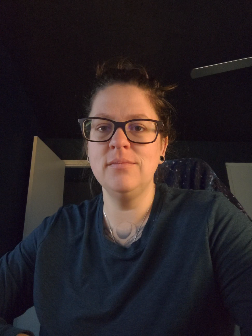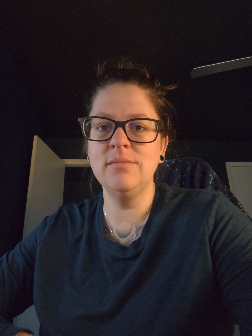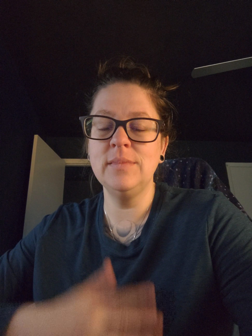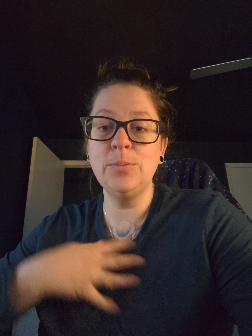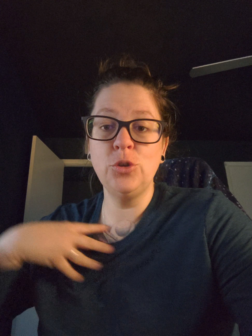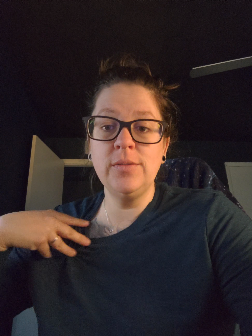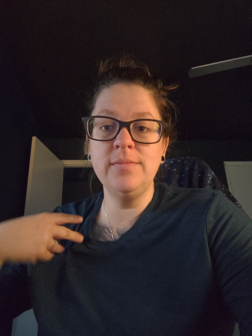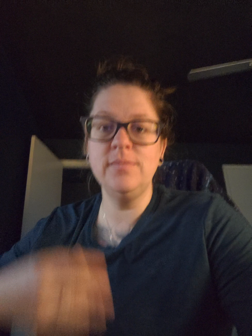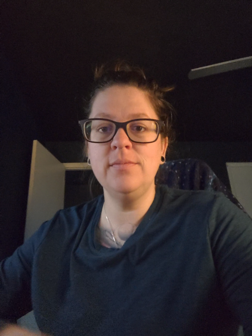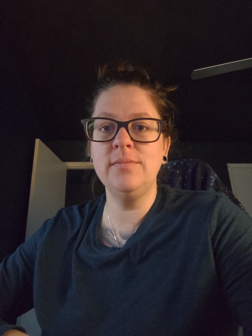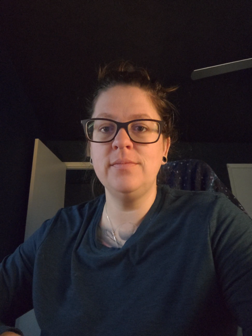zebra